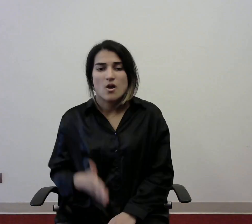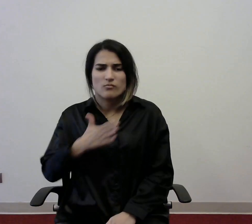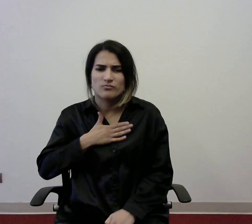mən